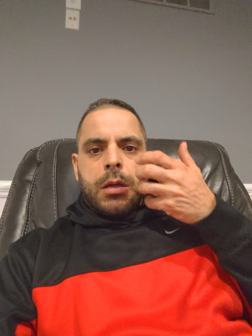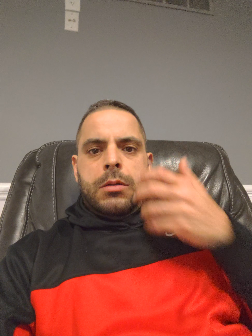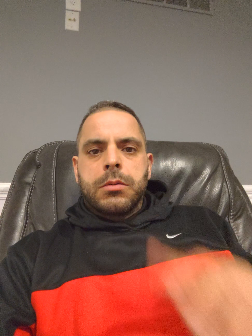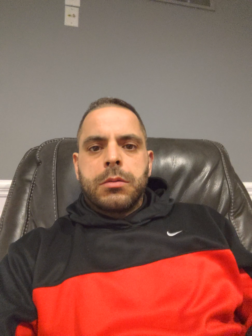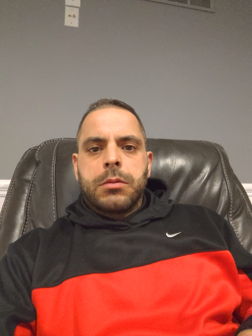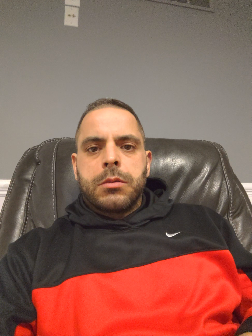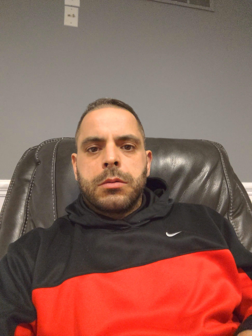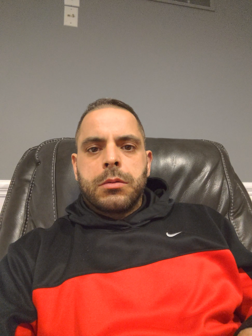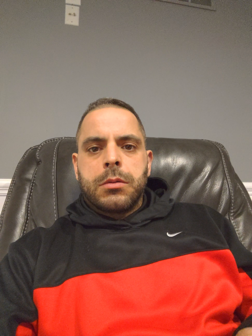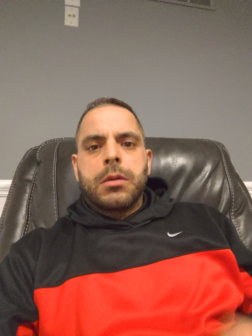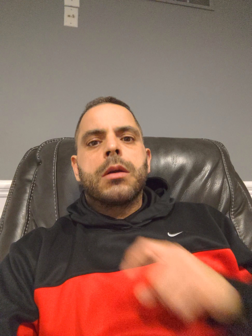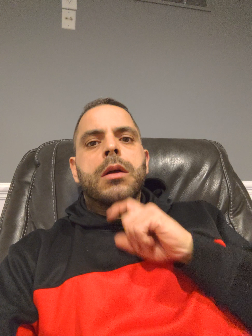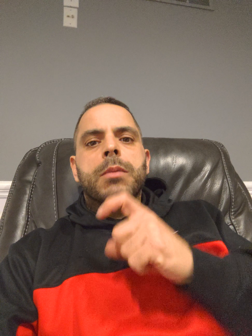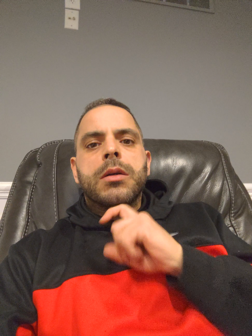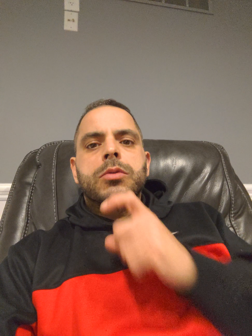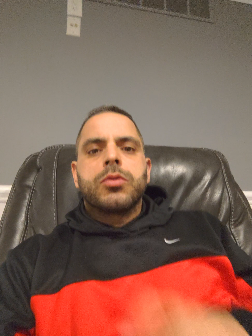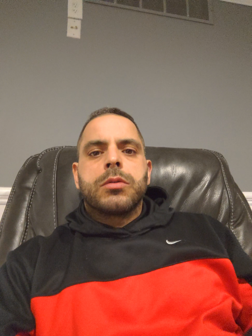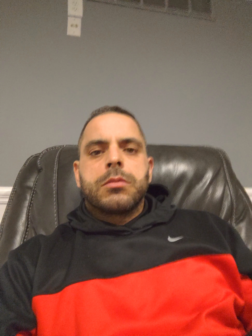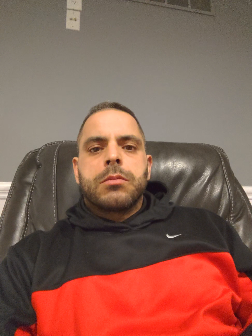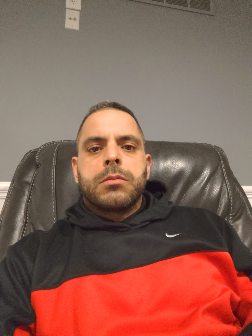garbage